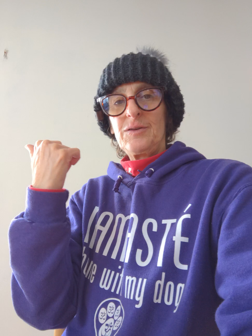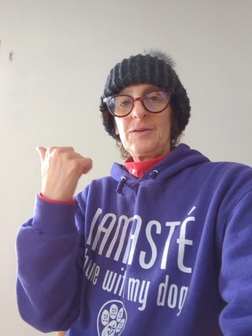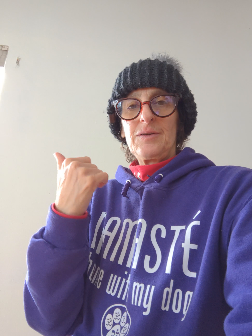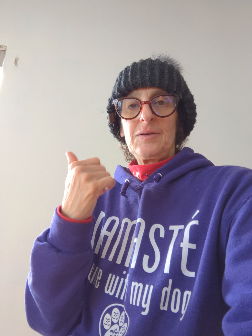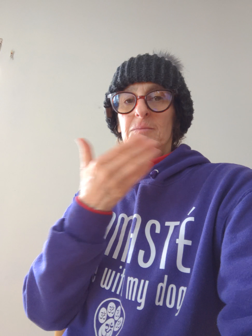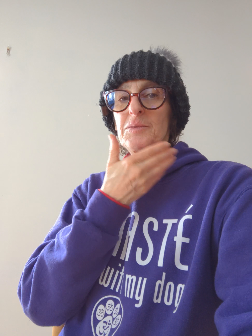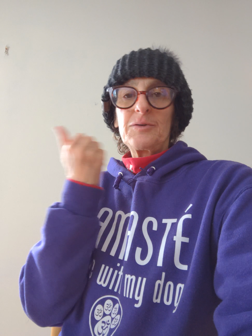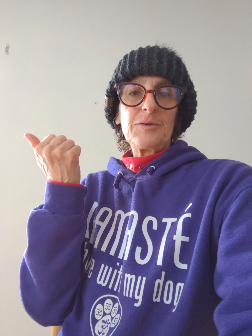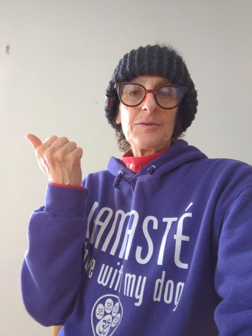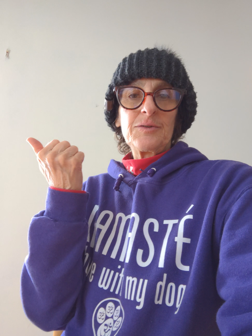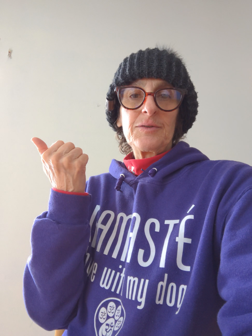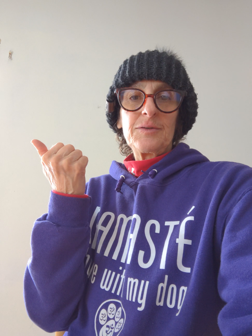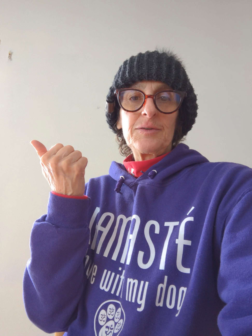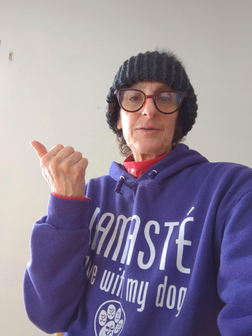better